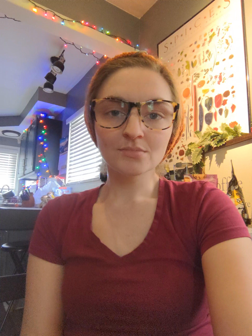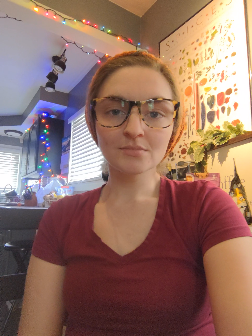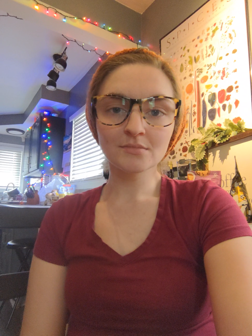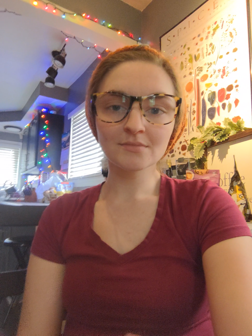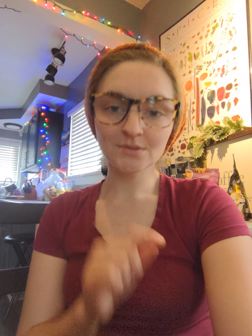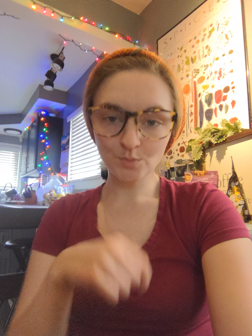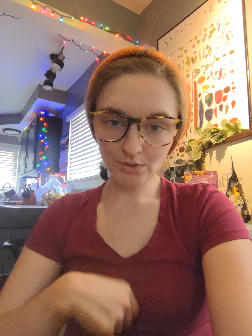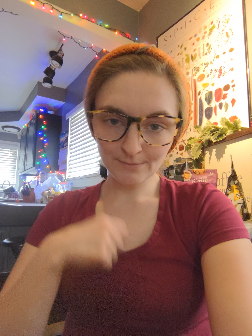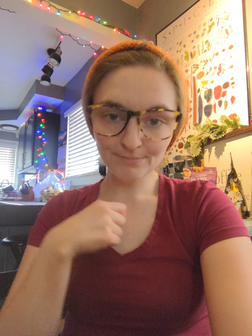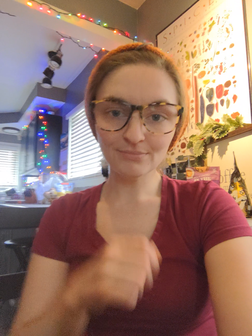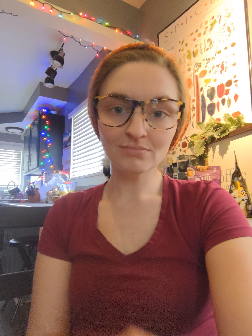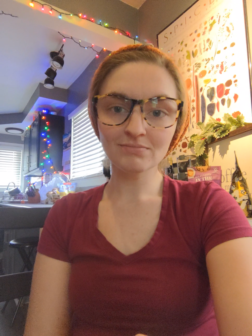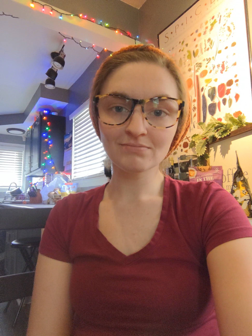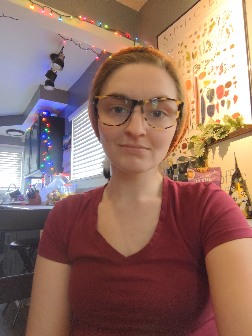zipper